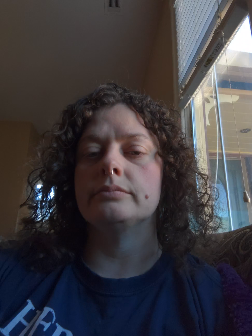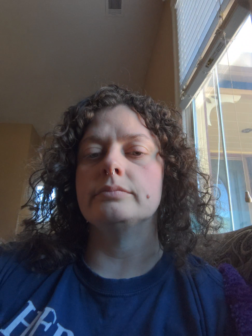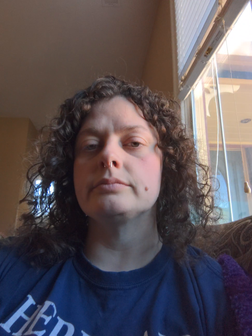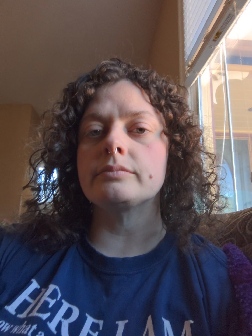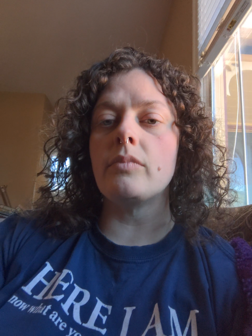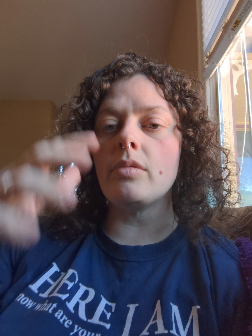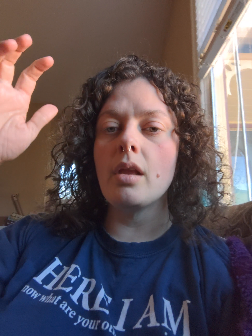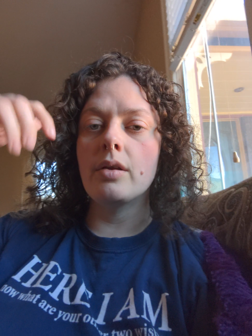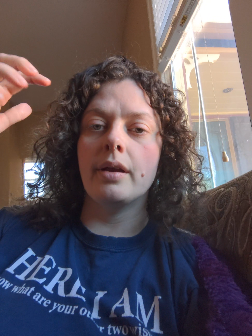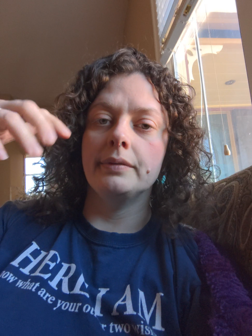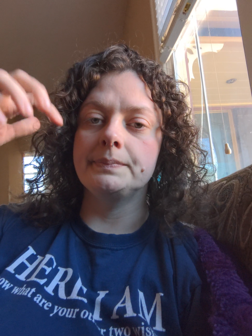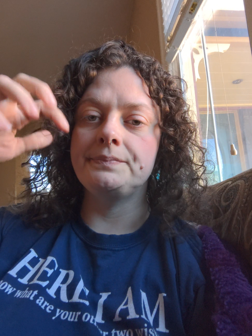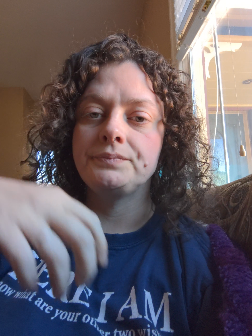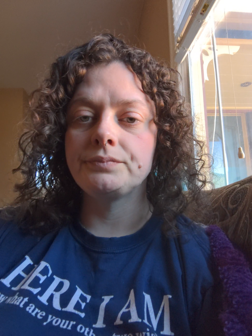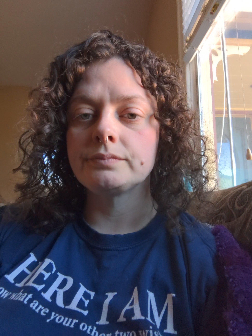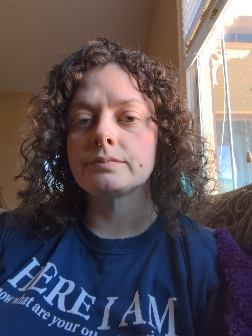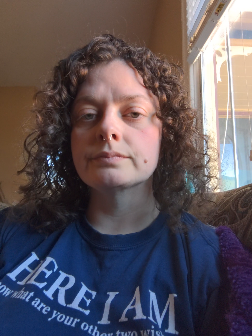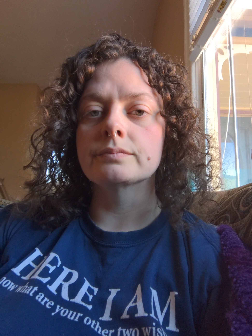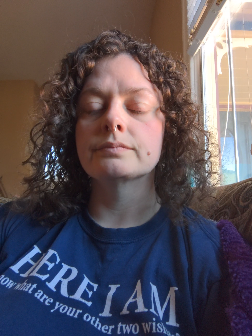rain